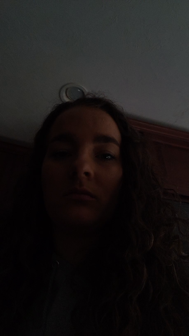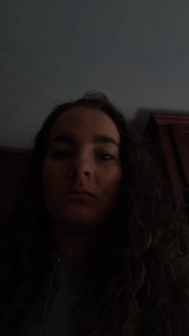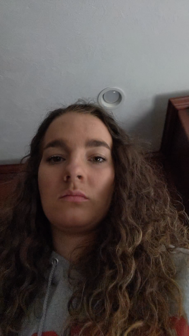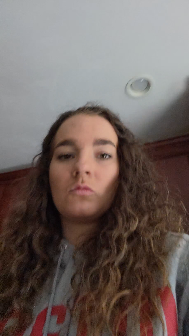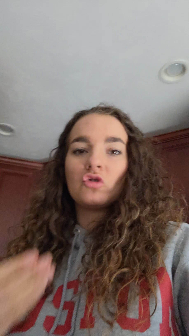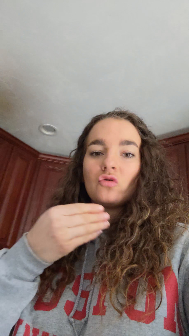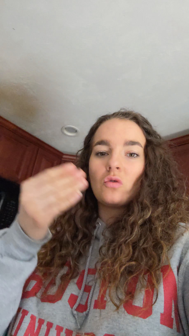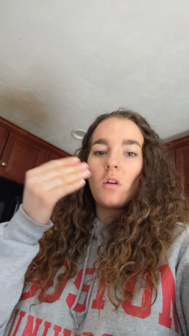shopping